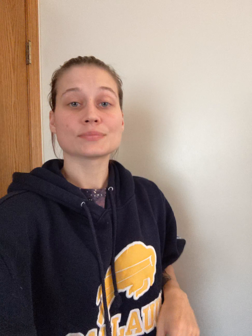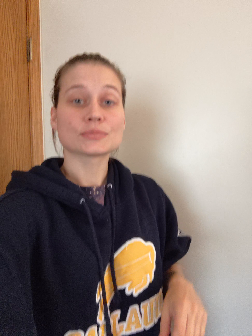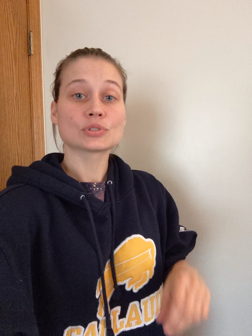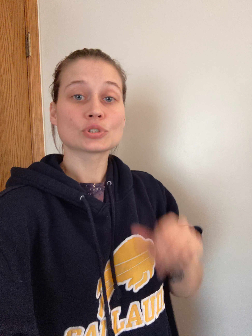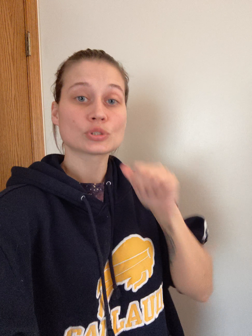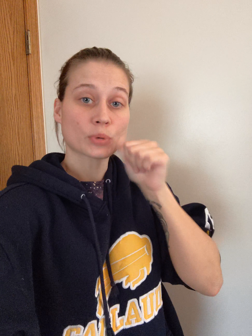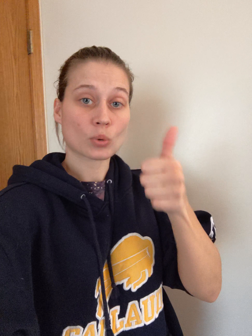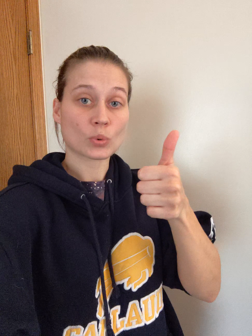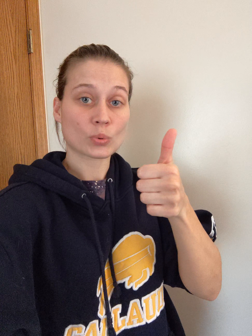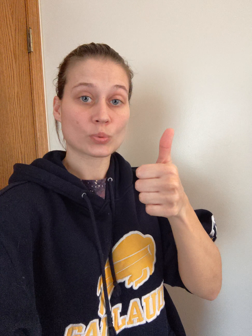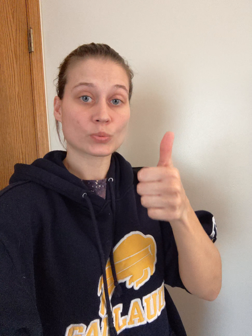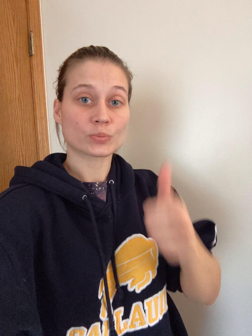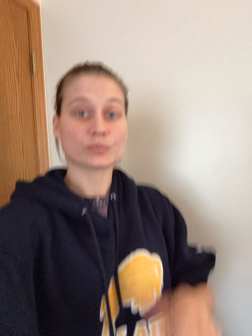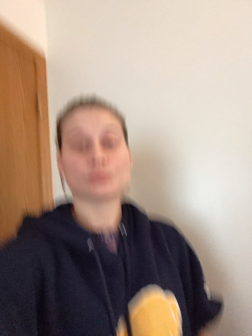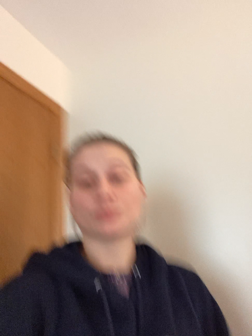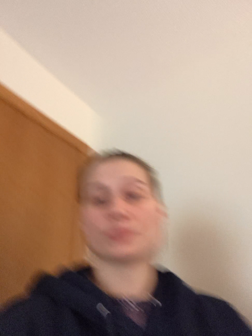tomorrow